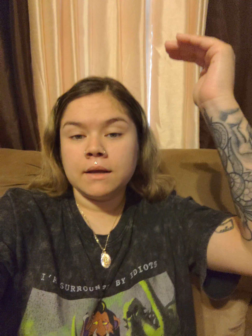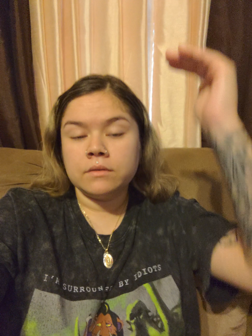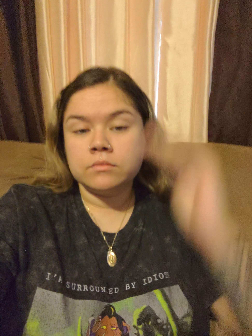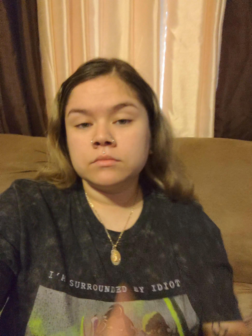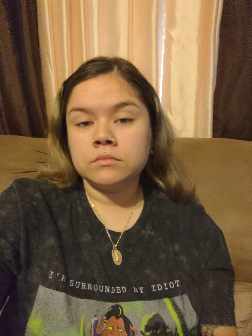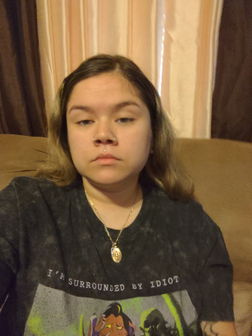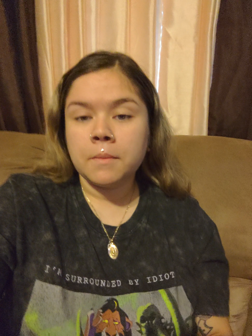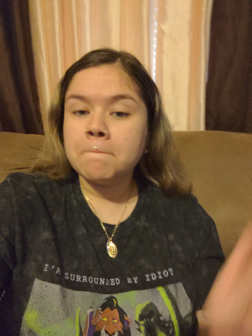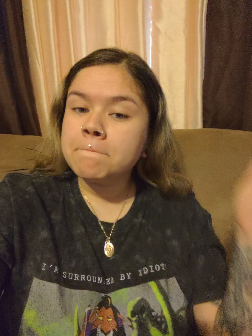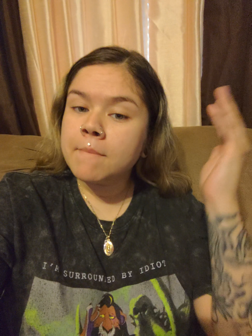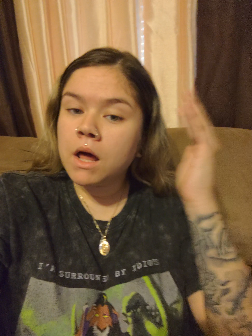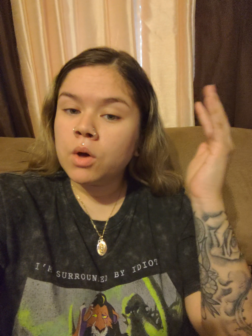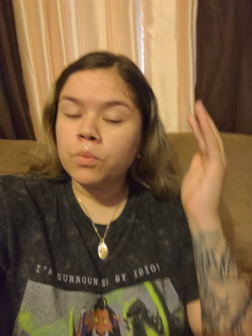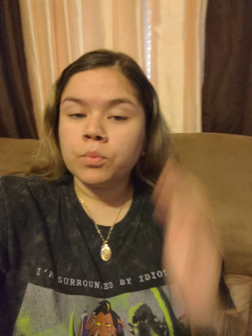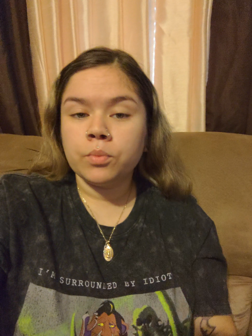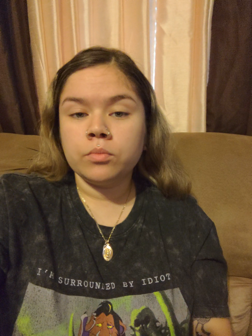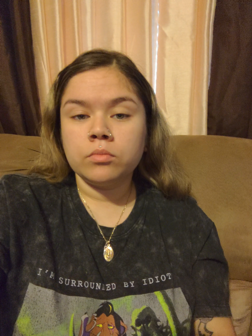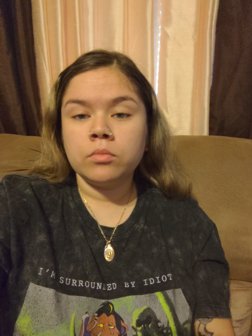pillow